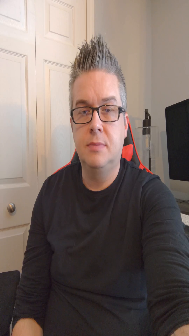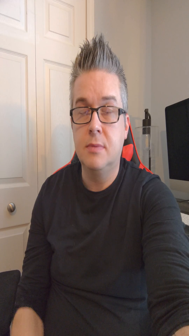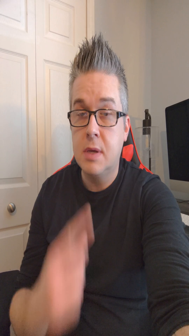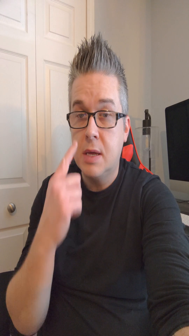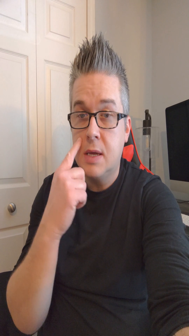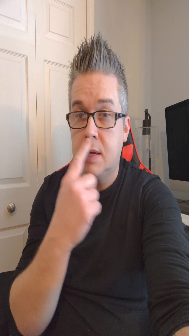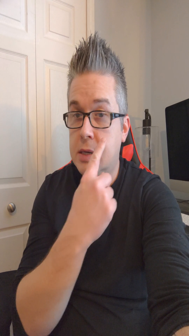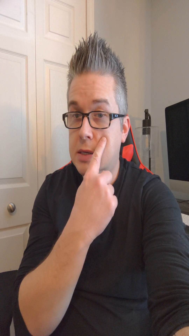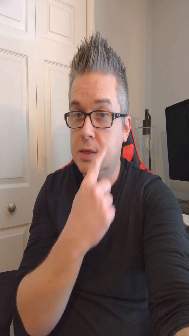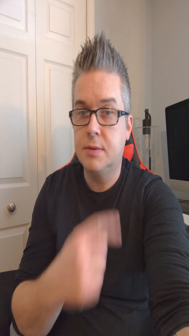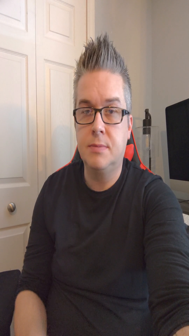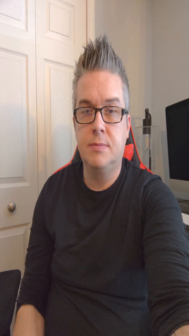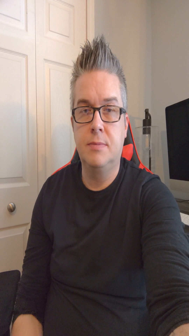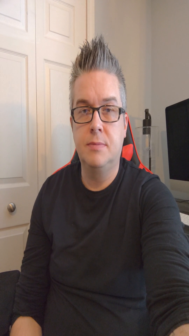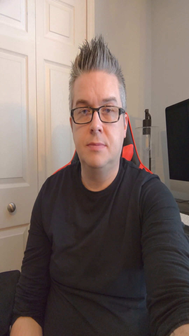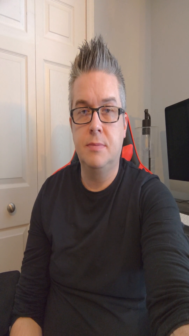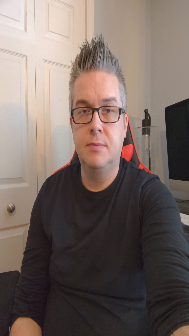eye